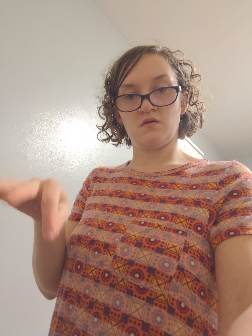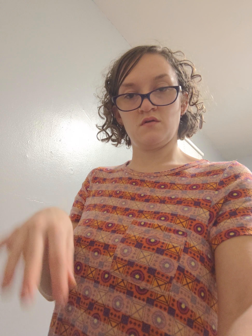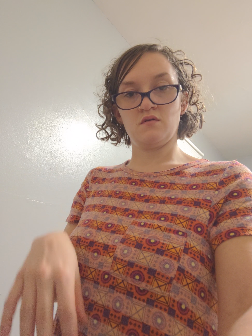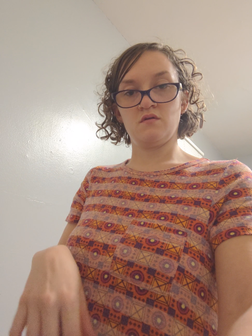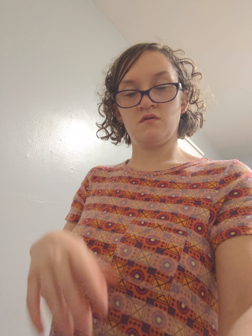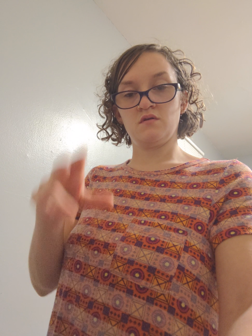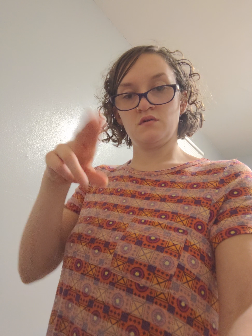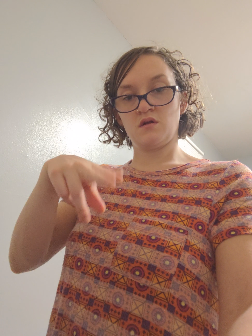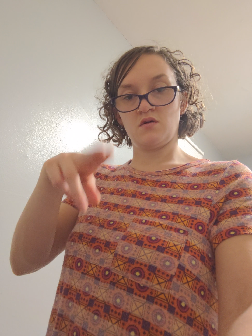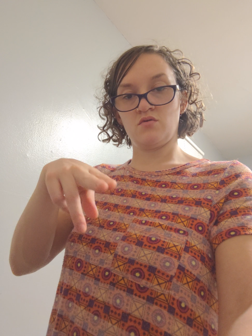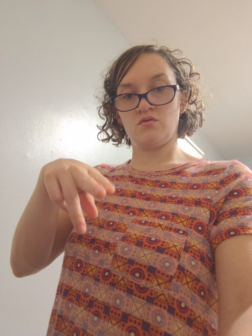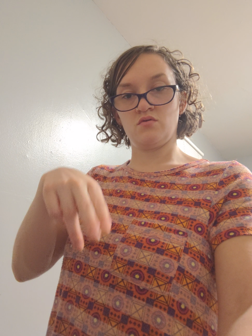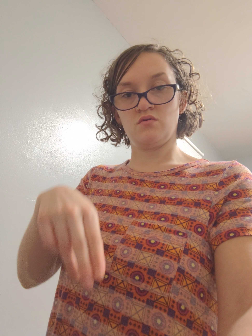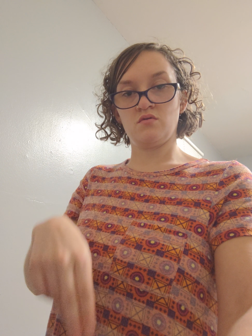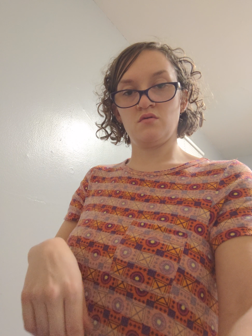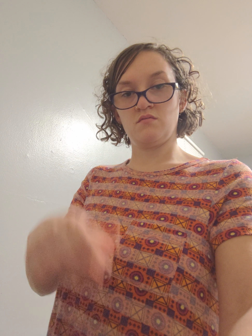chair